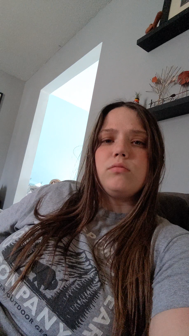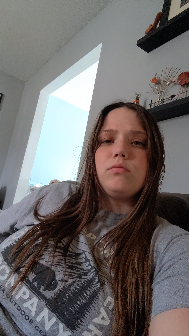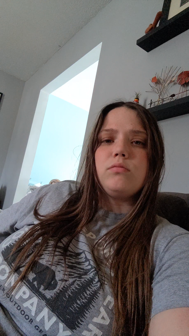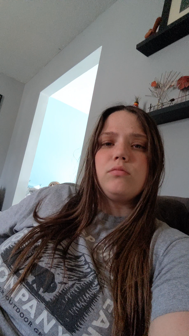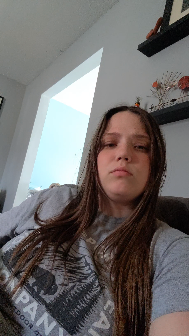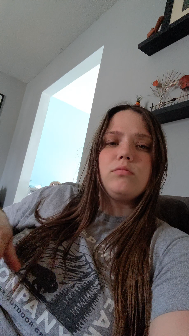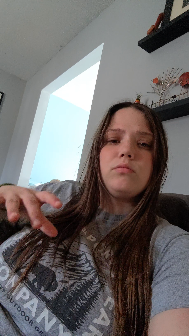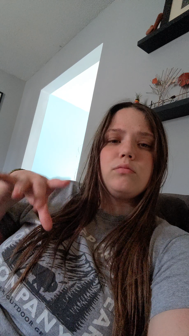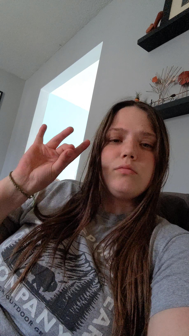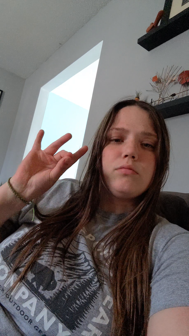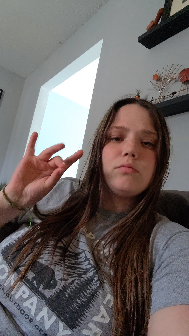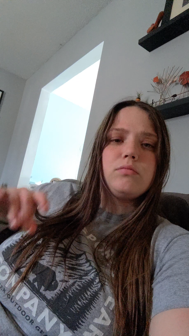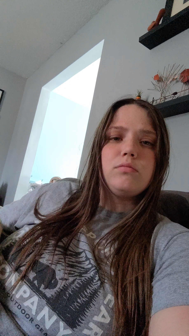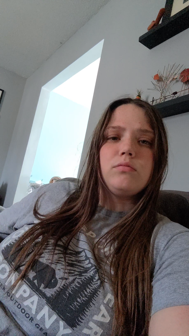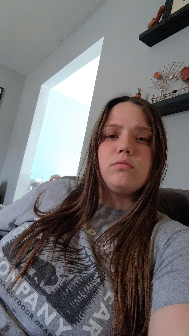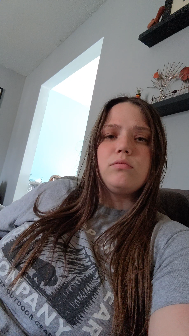pick